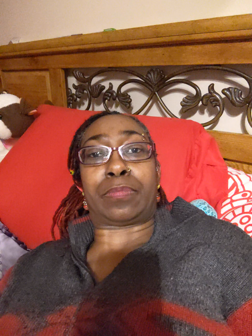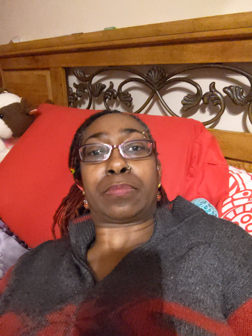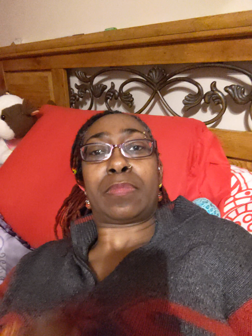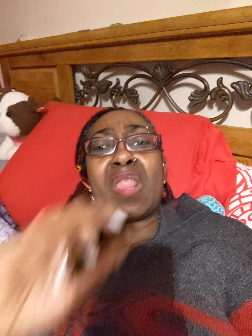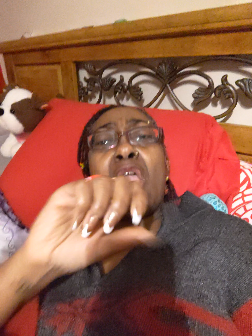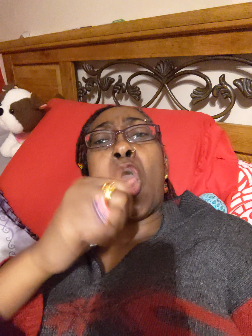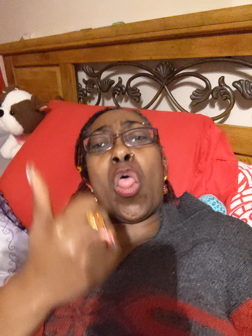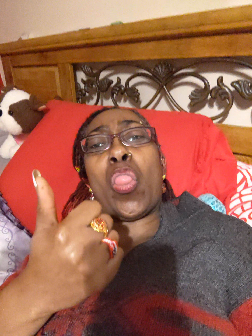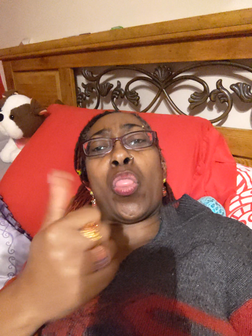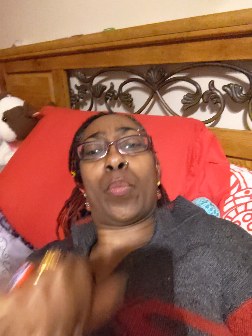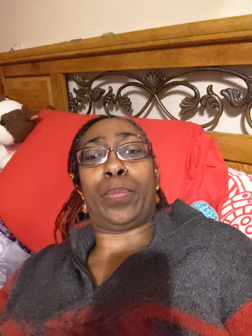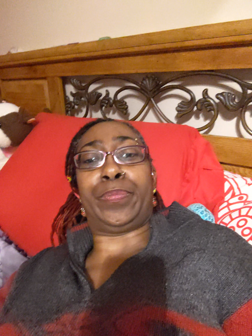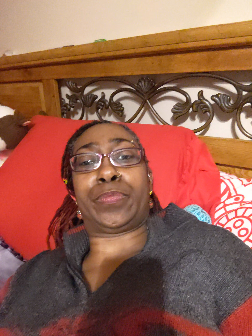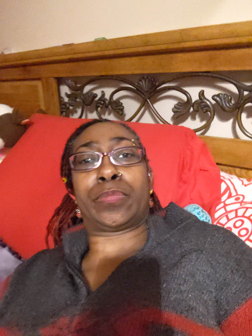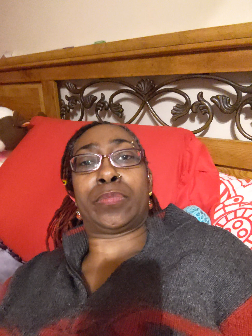another